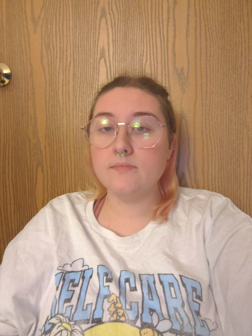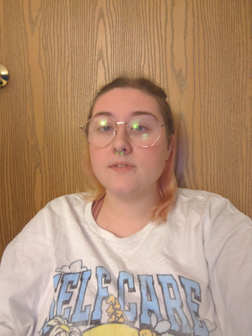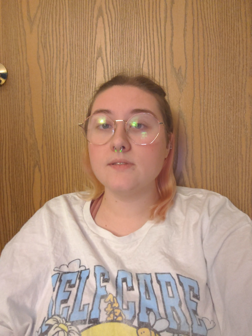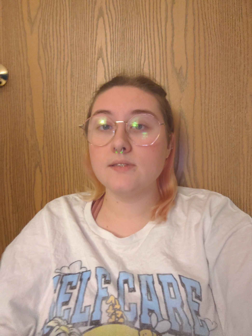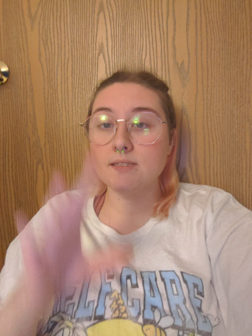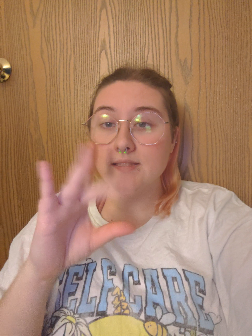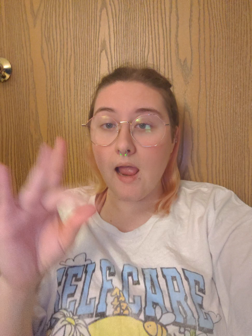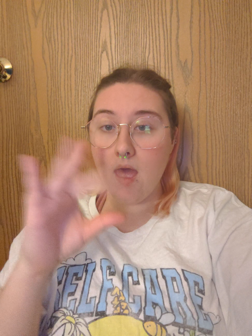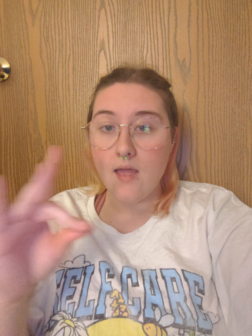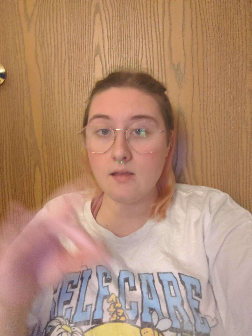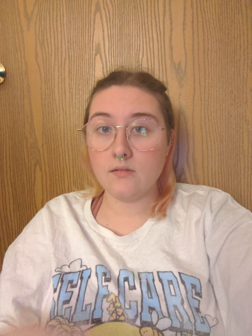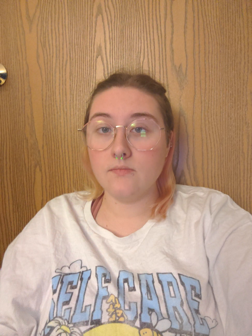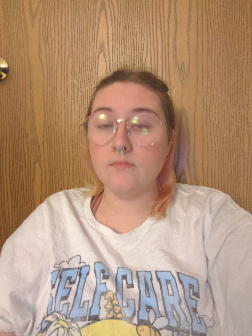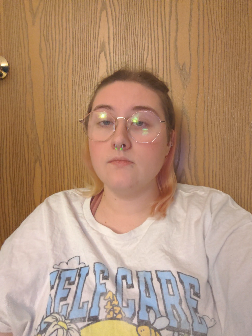say